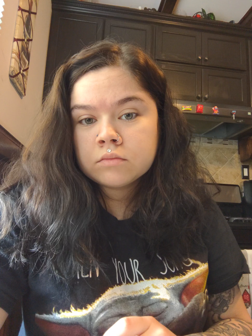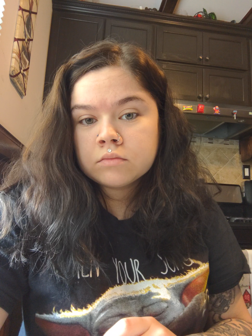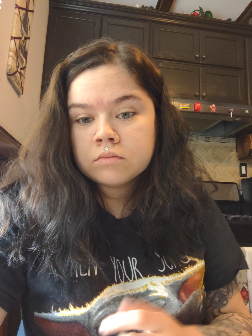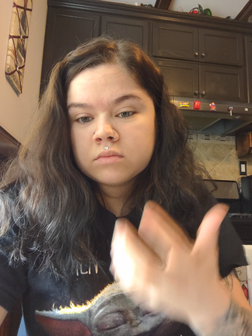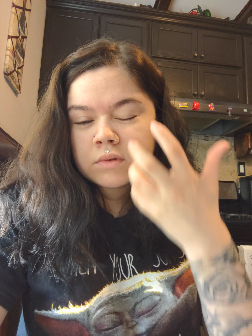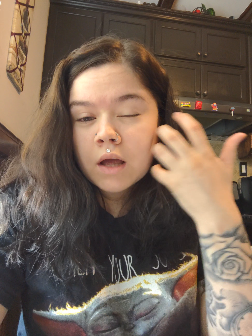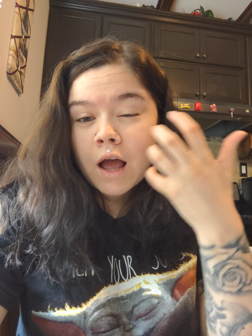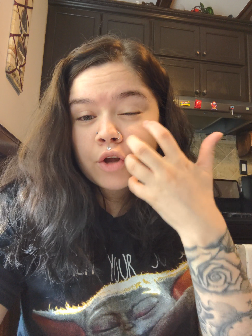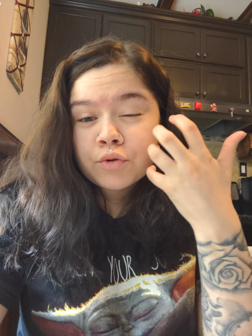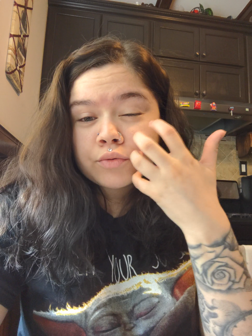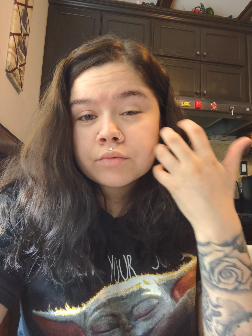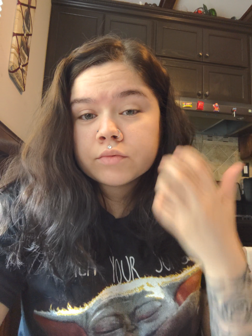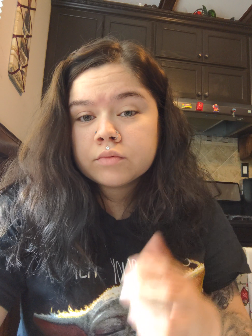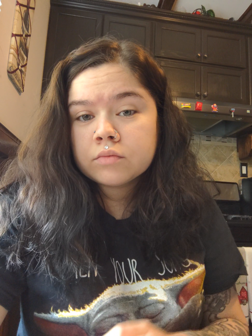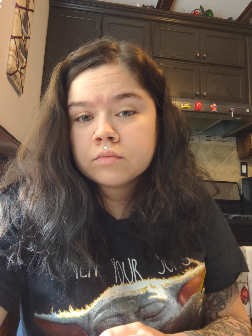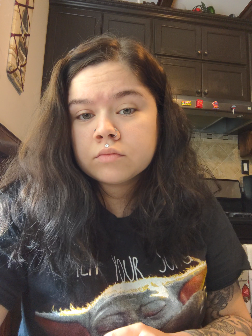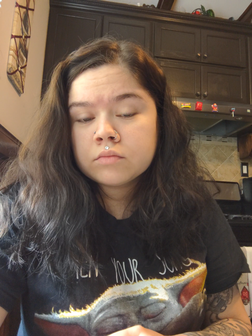tiger